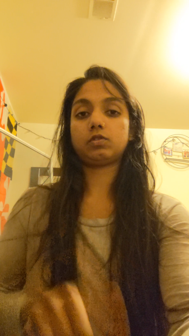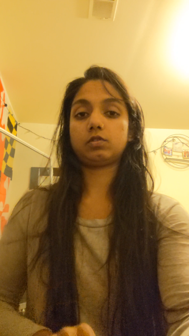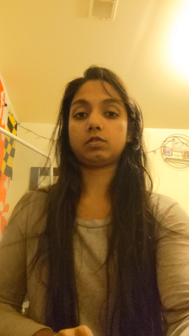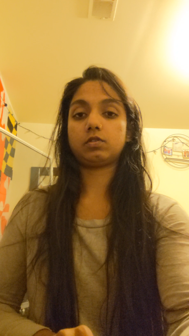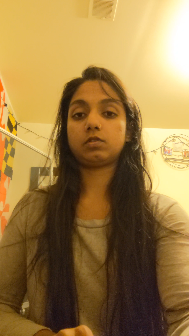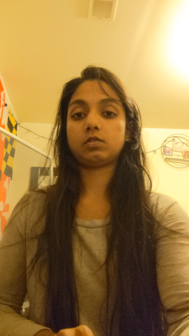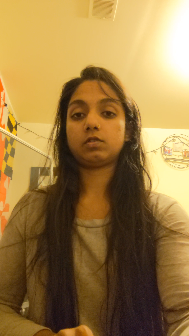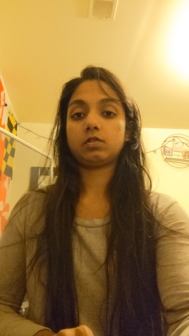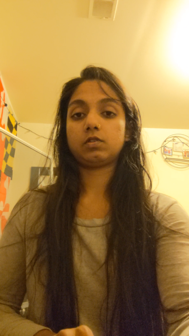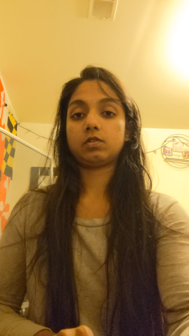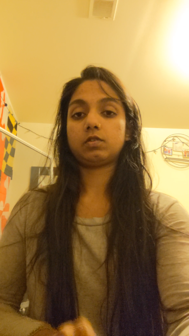put